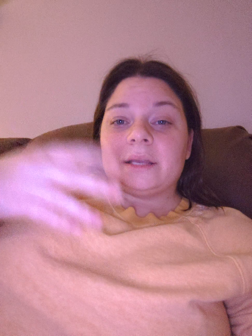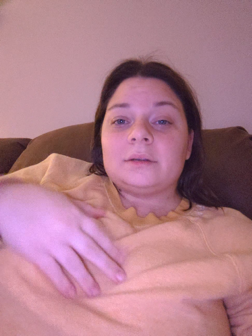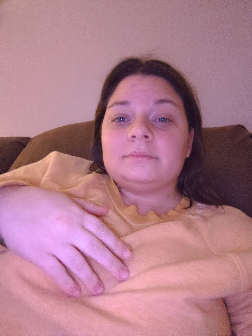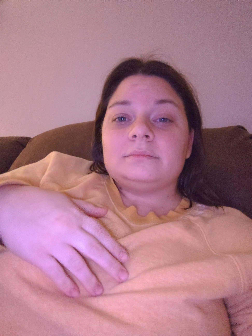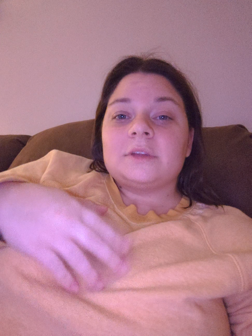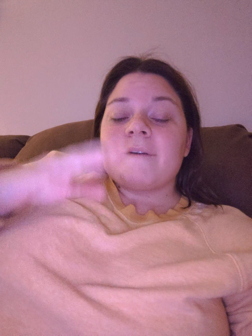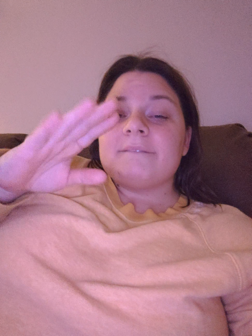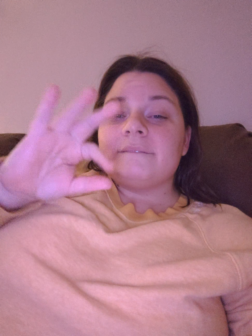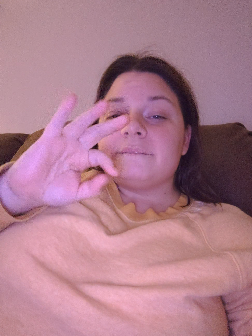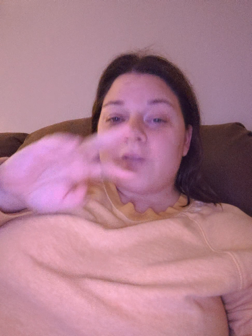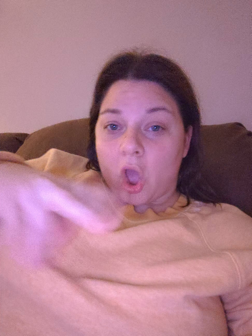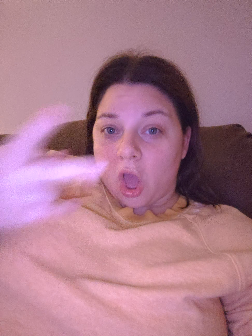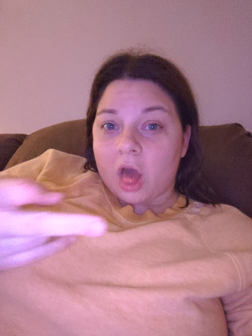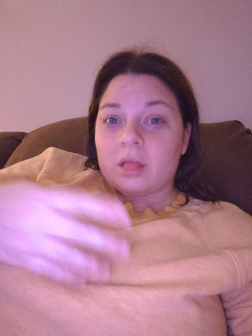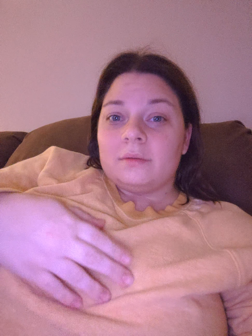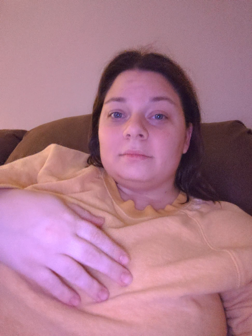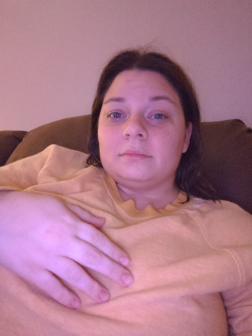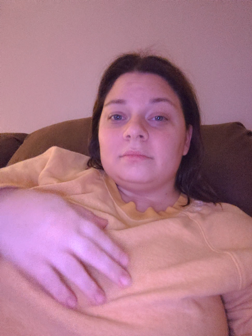fall